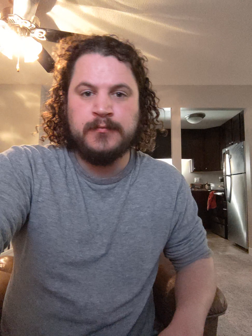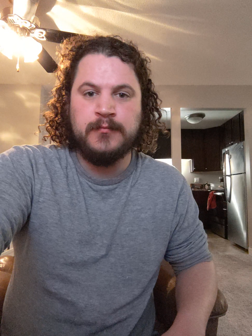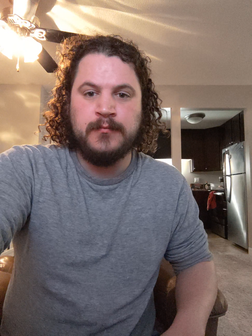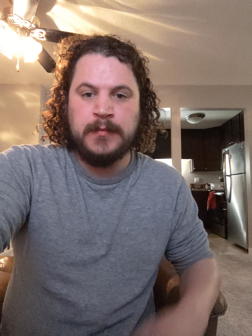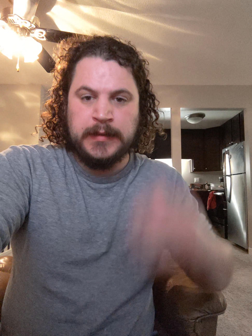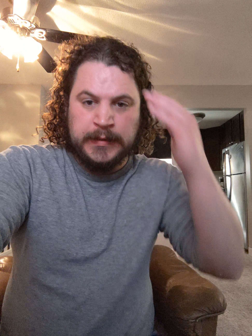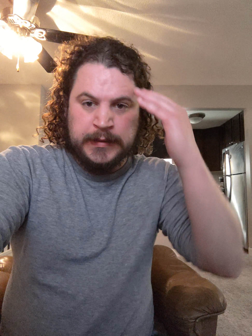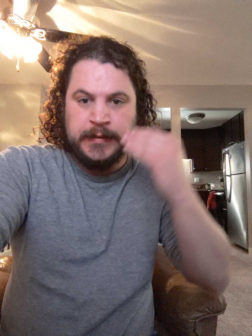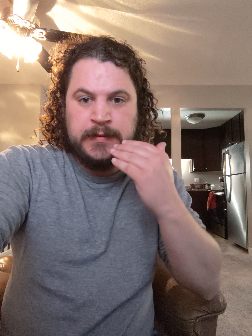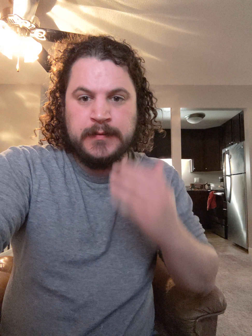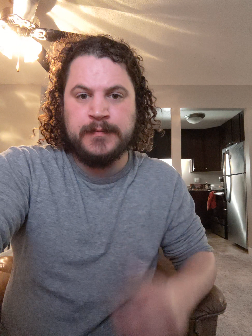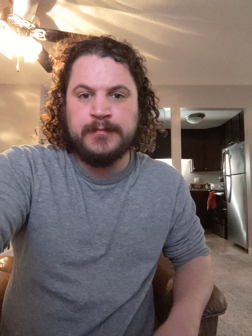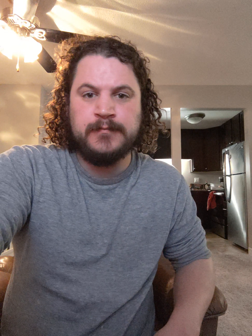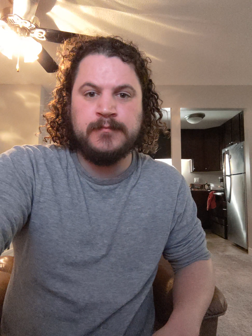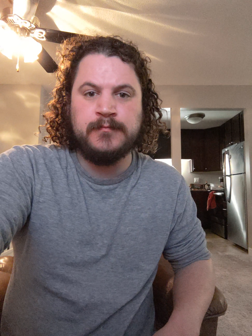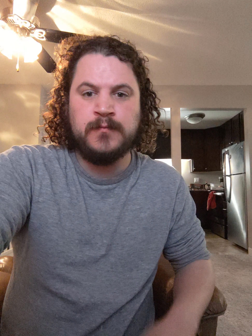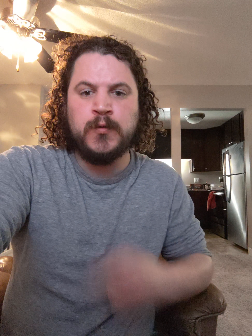head